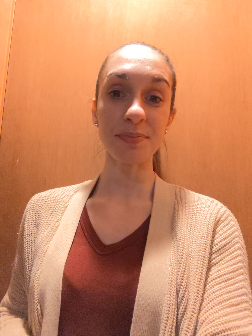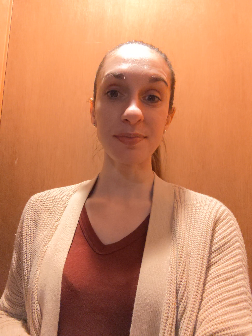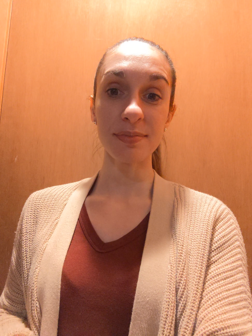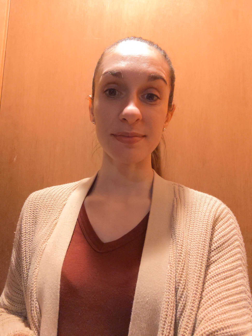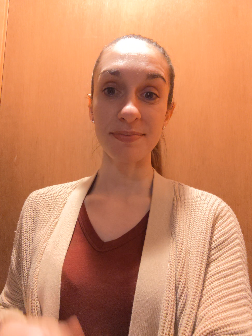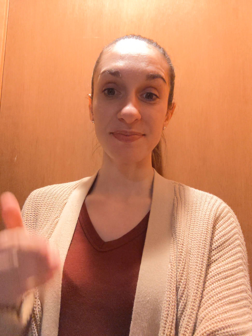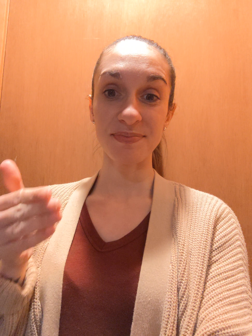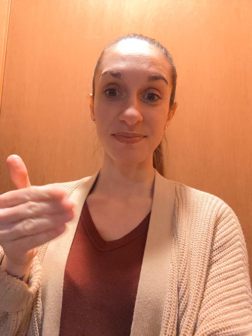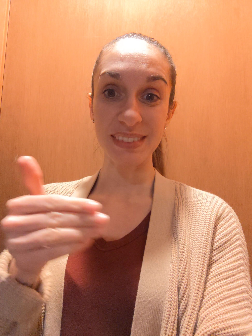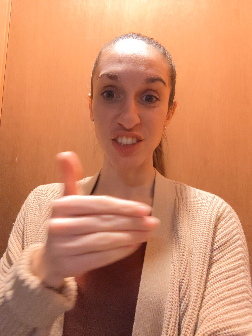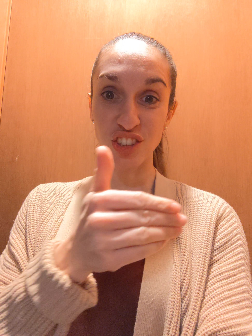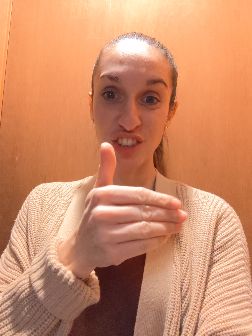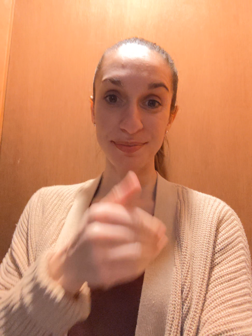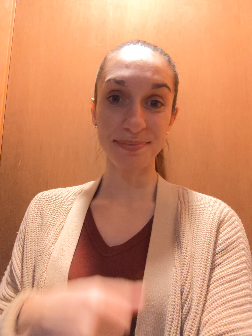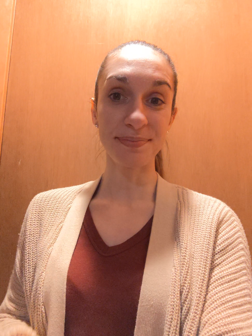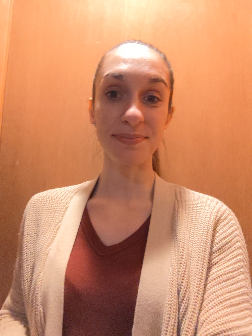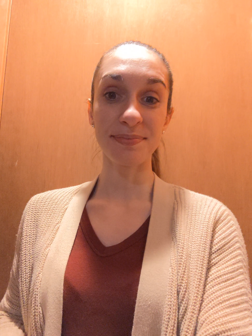fish